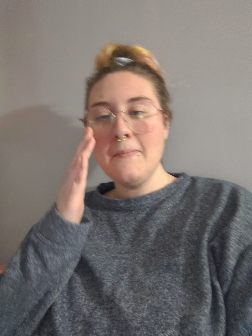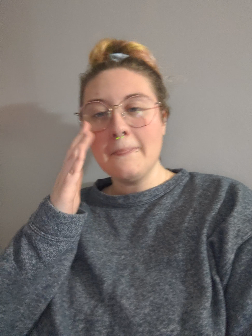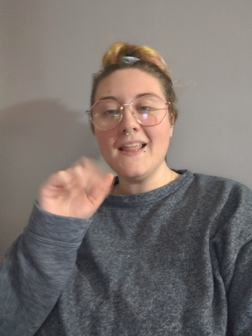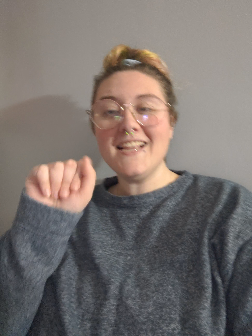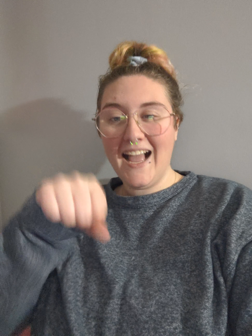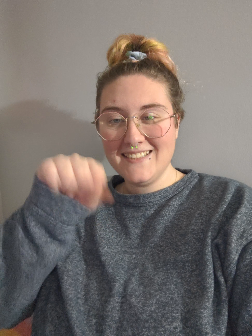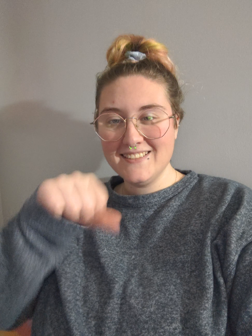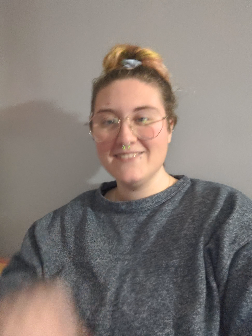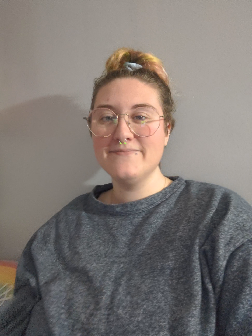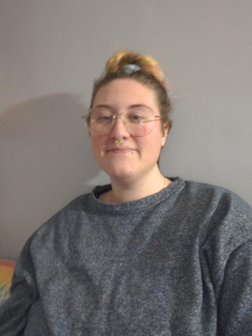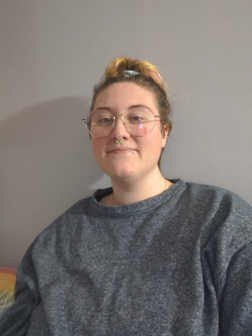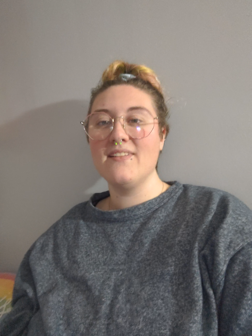yes